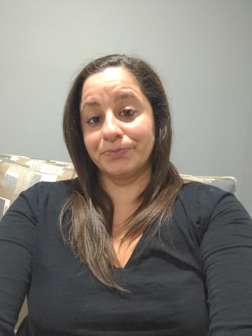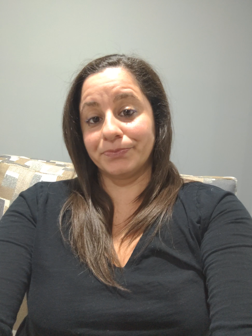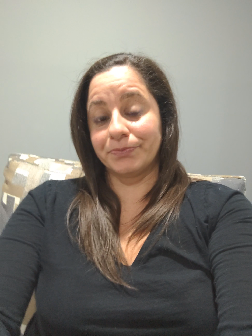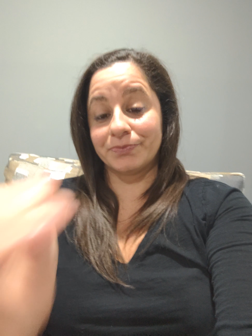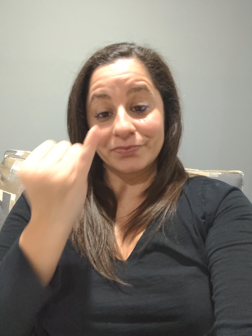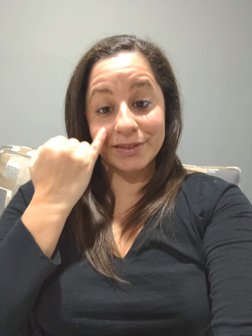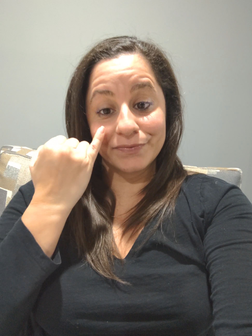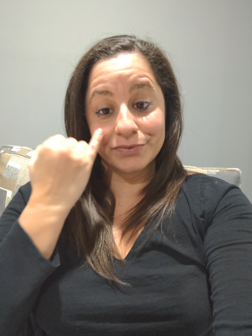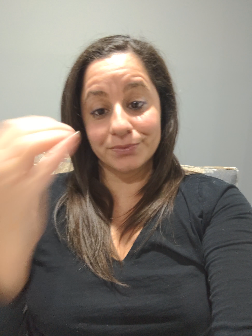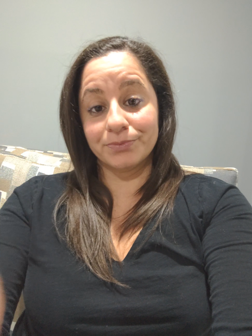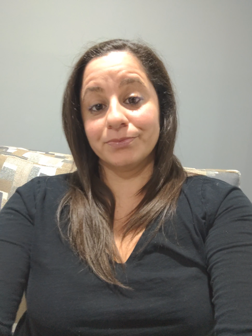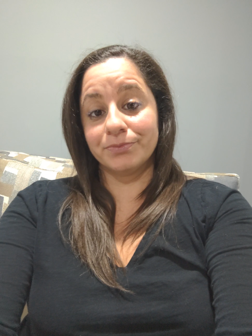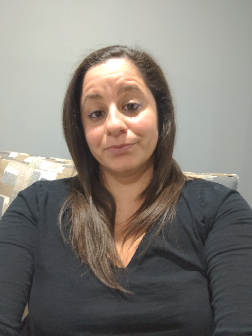if